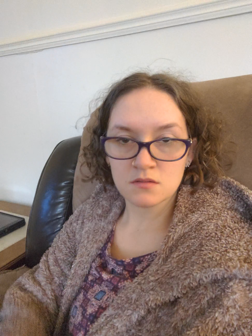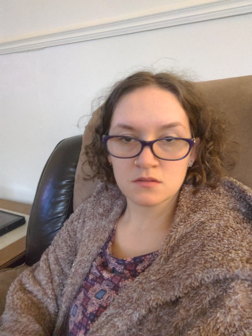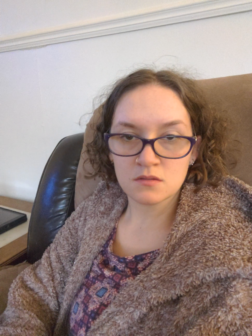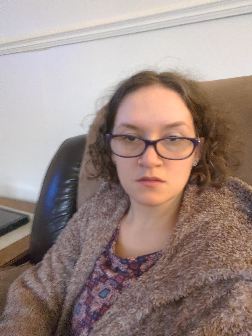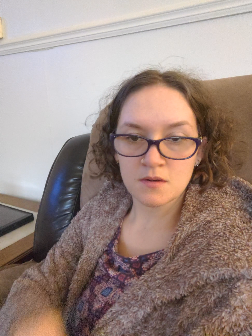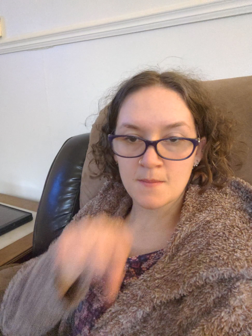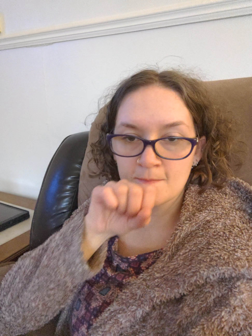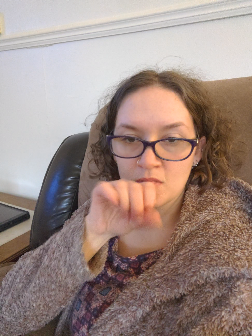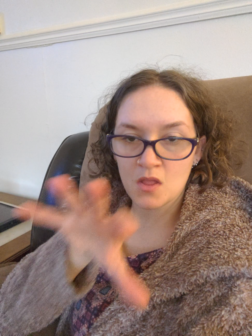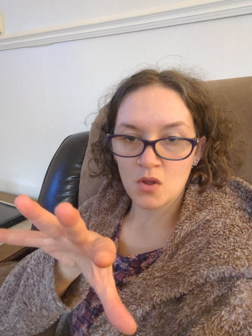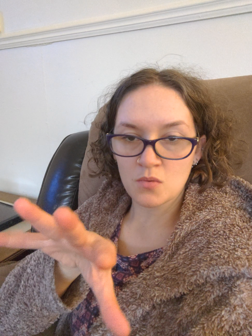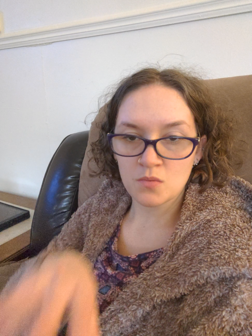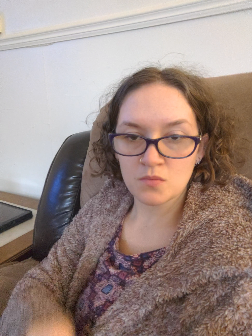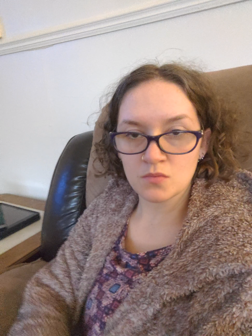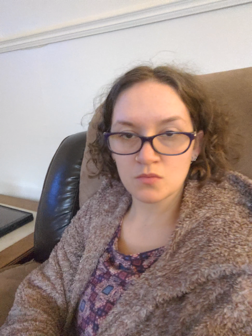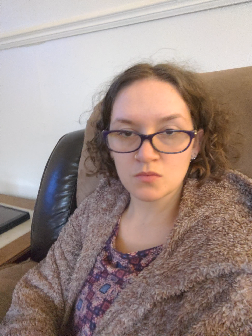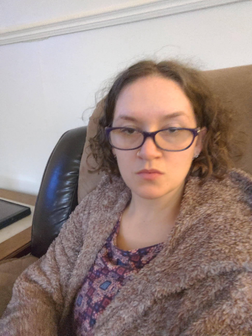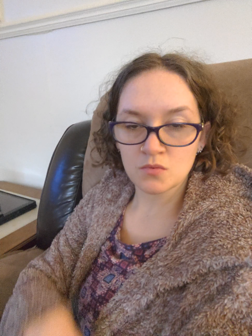blow